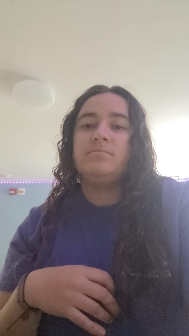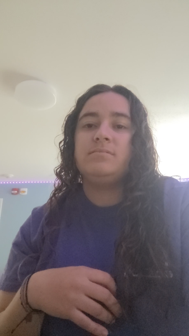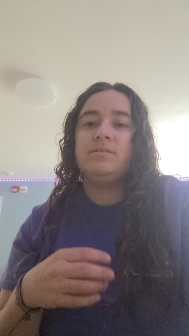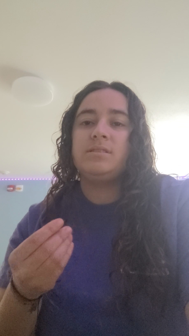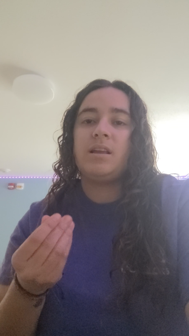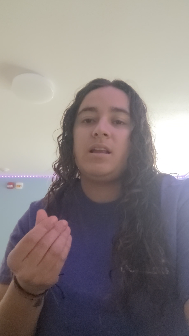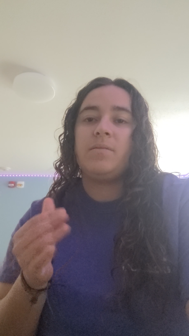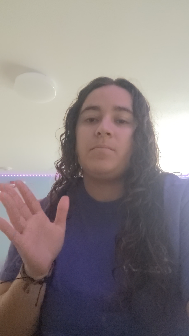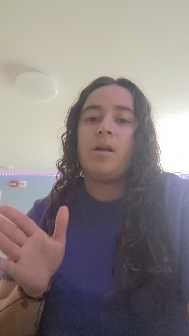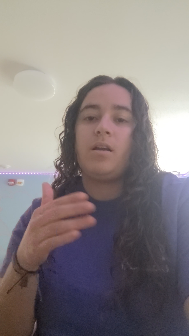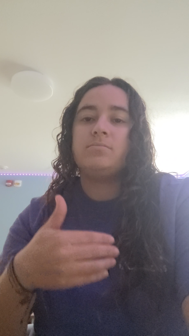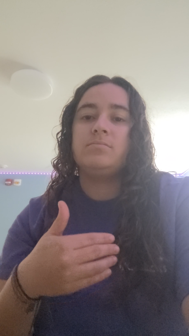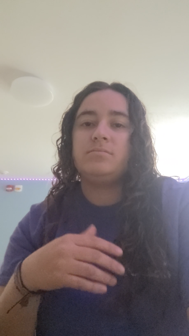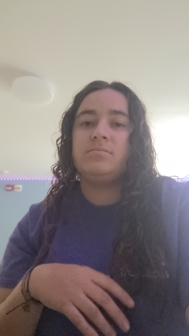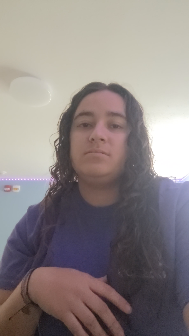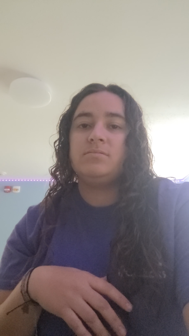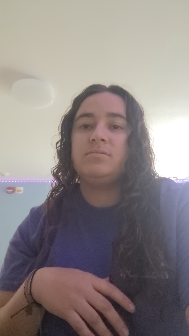sandbox